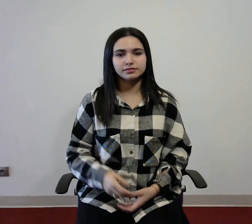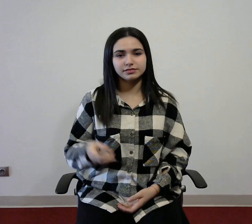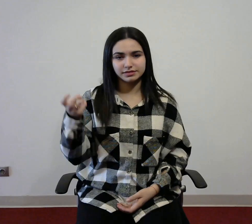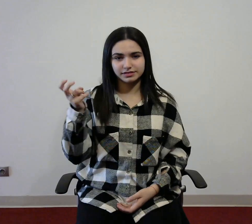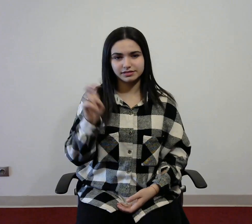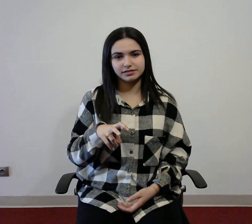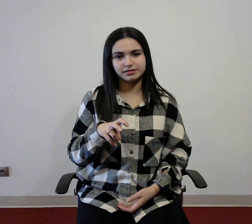gəlmək